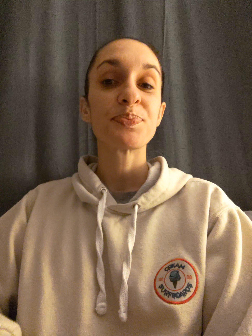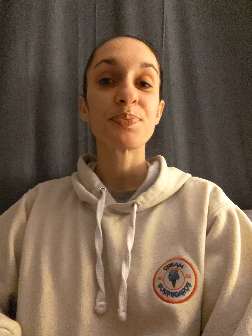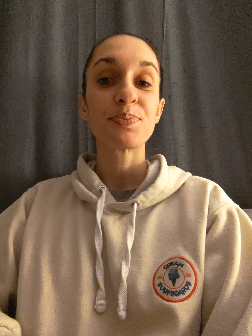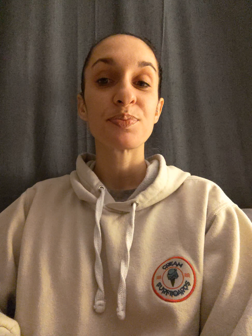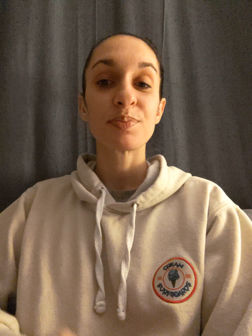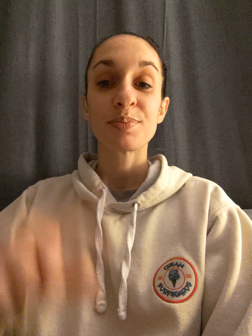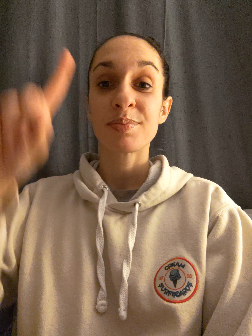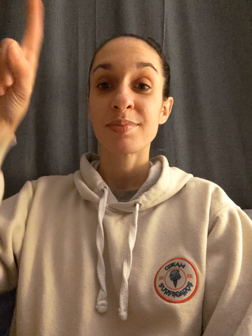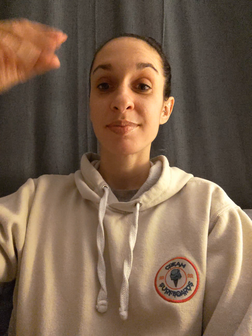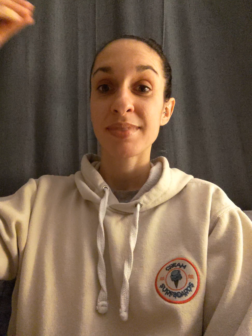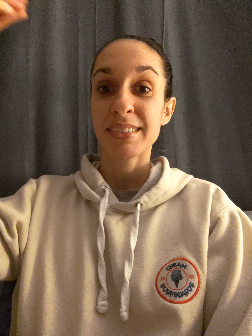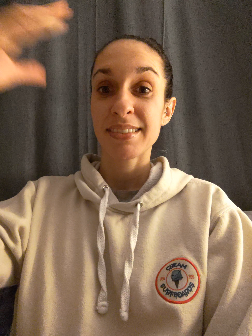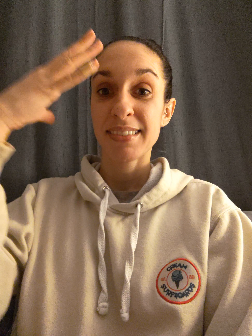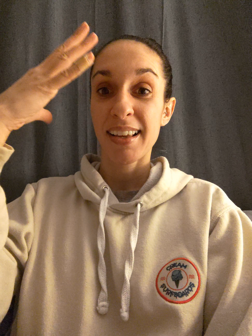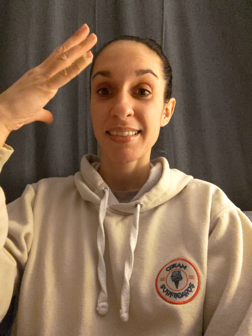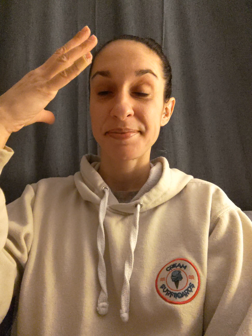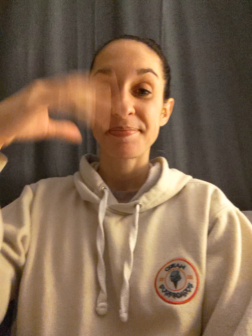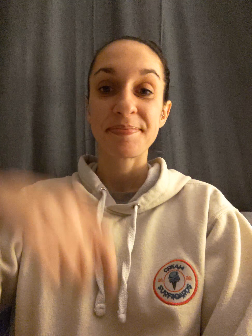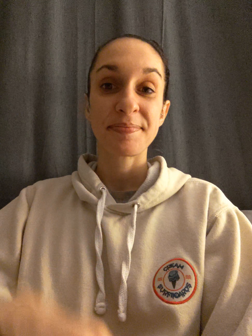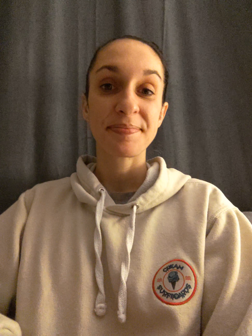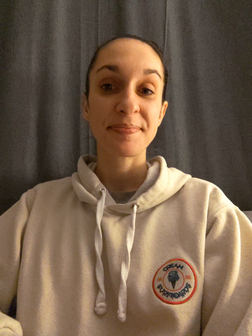sun